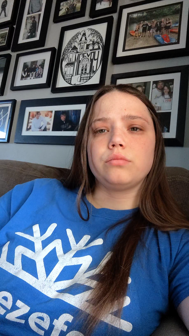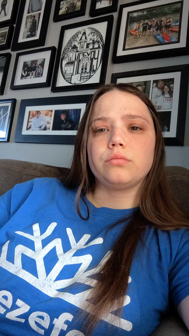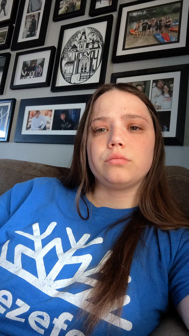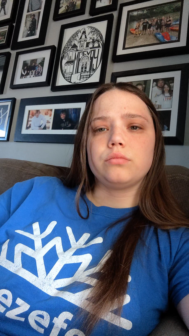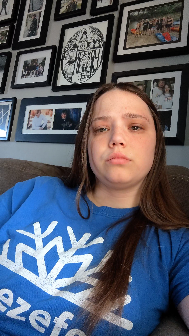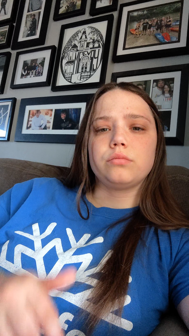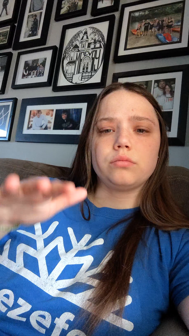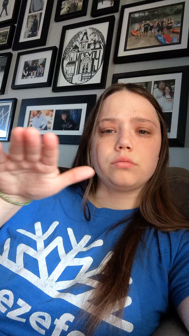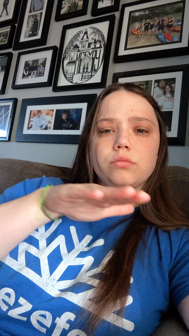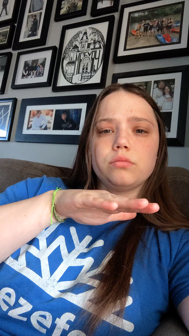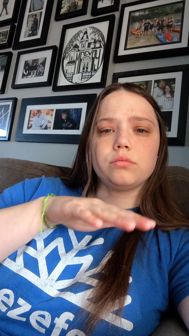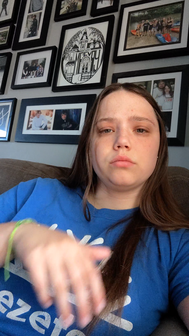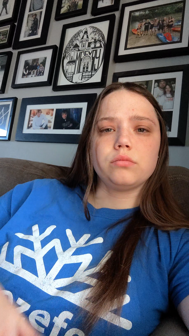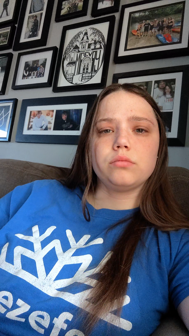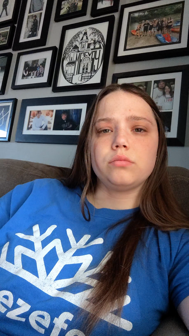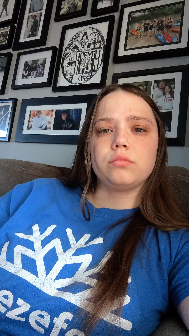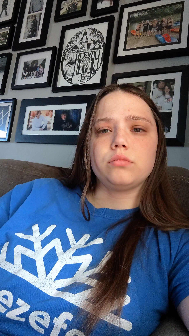full